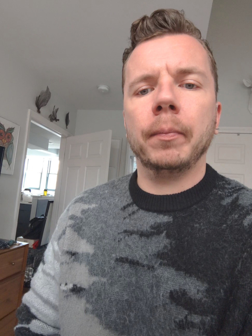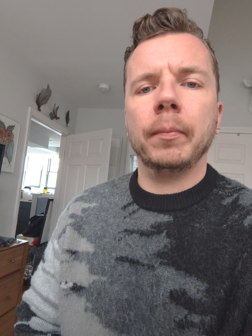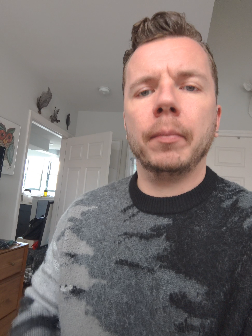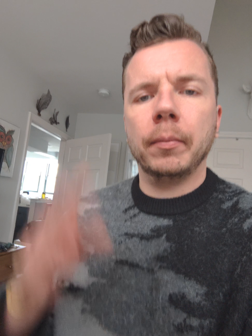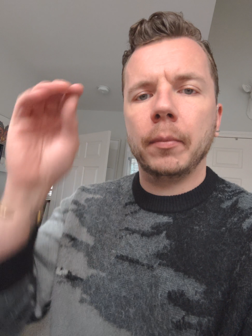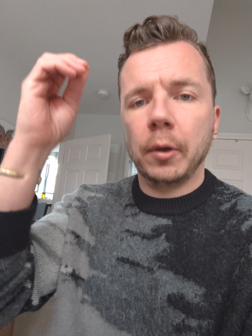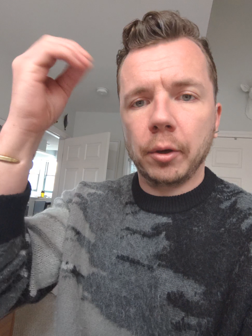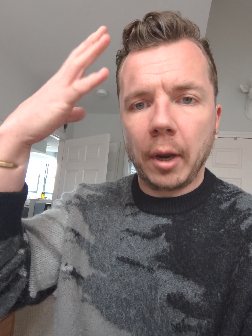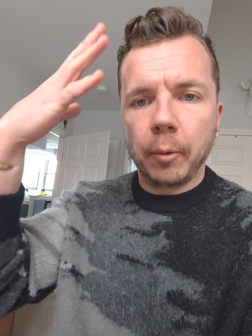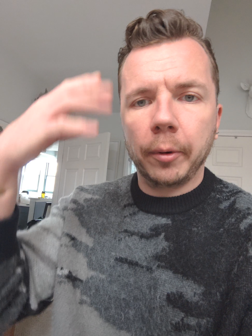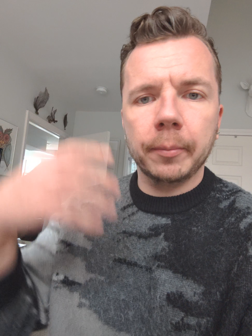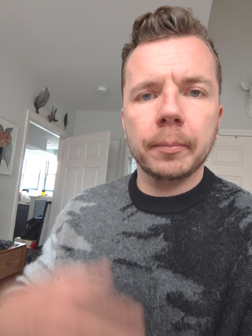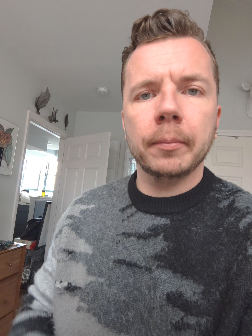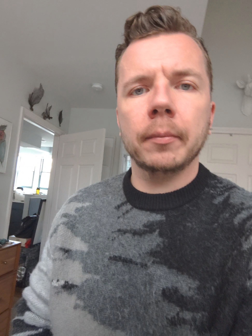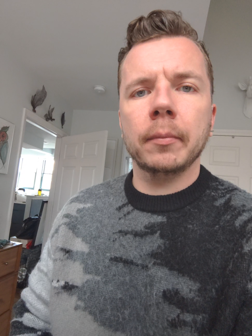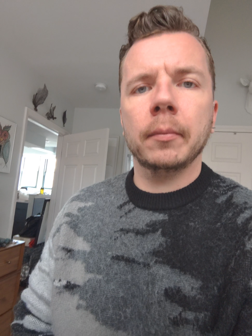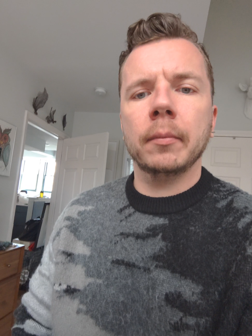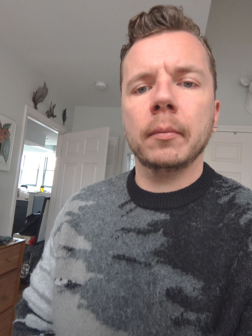shower